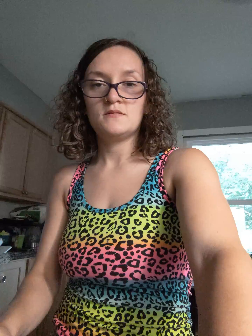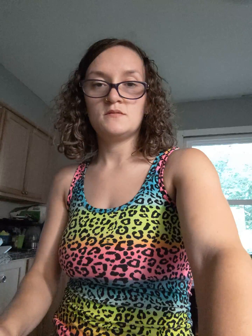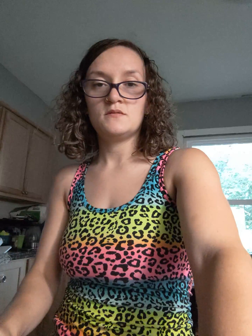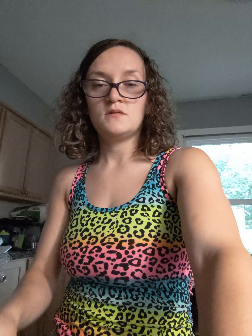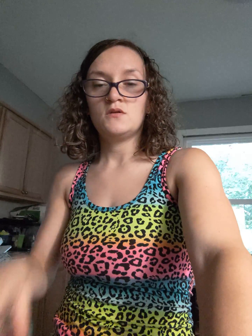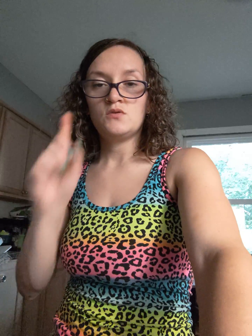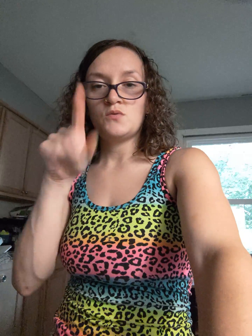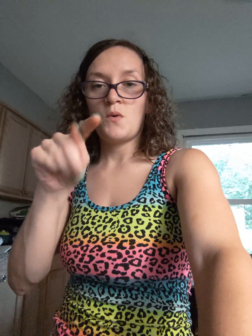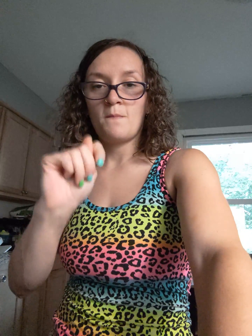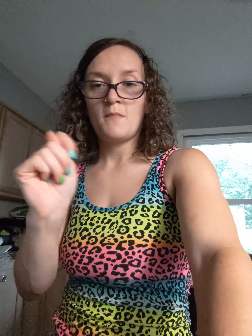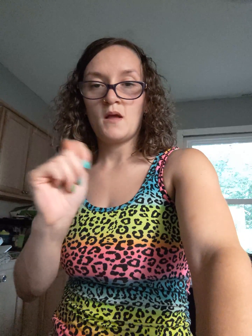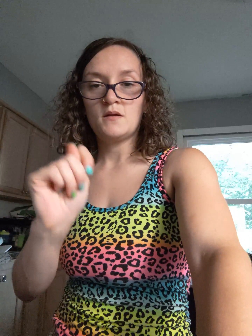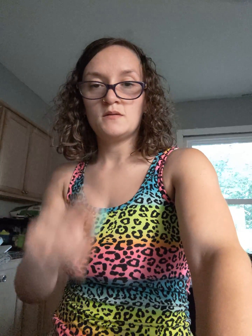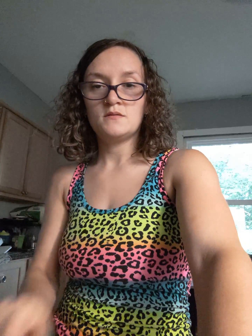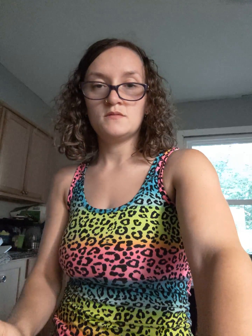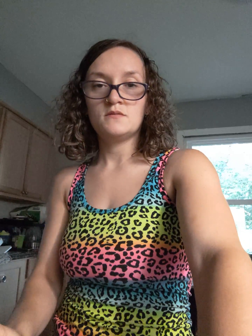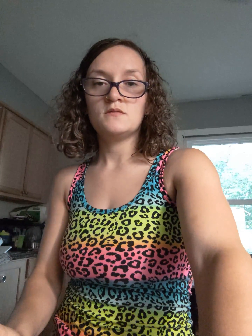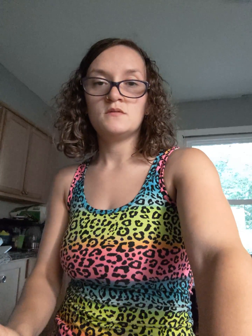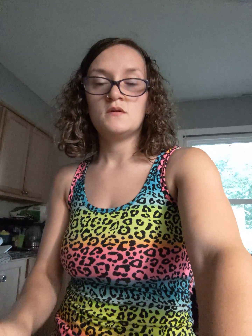go potty